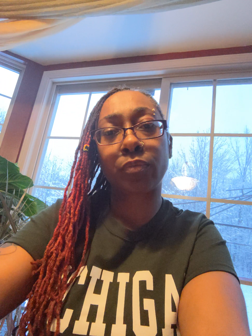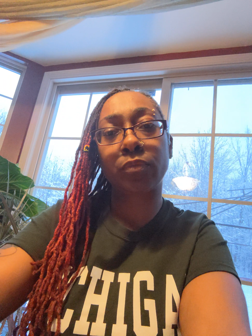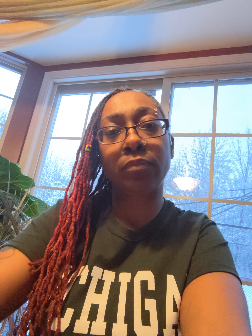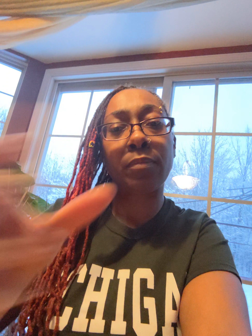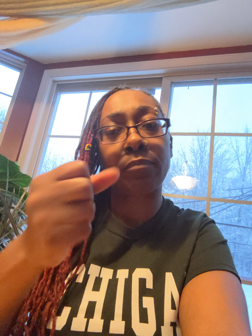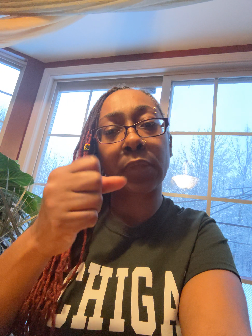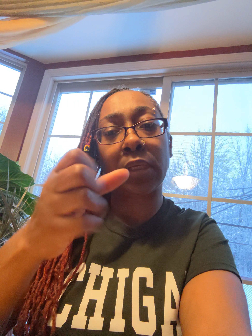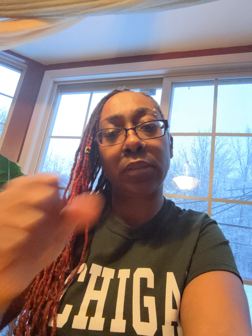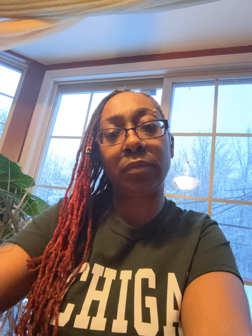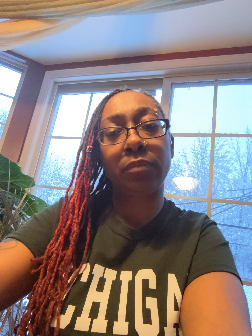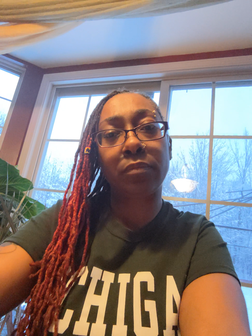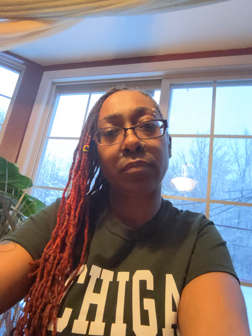milk